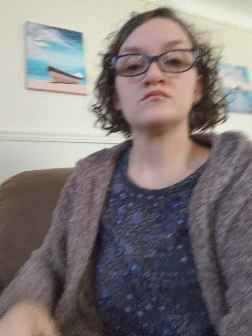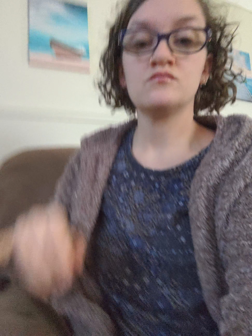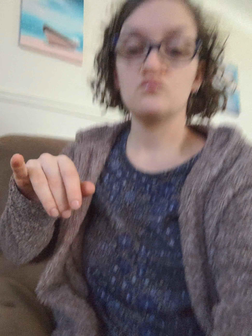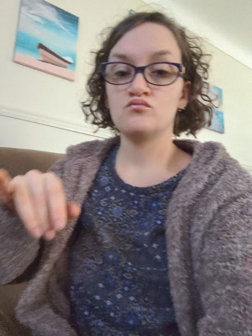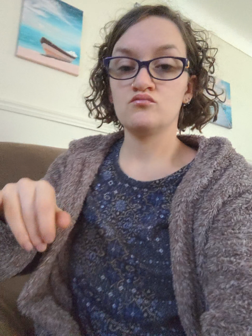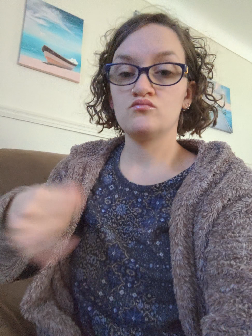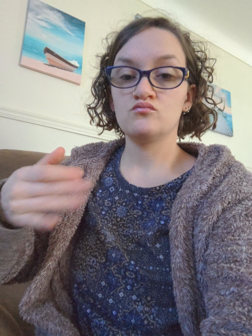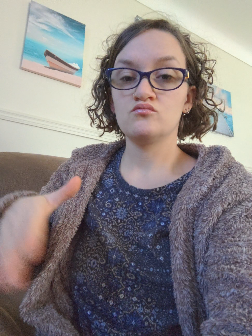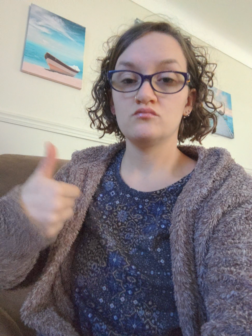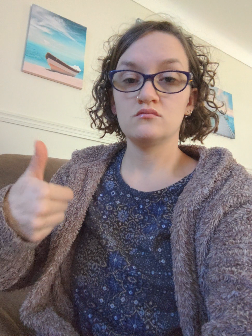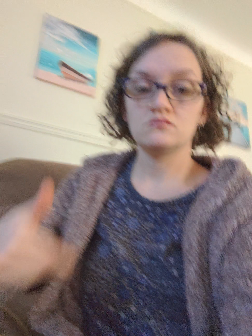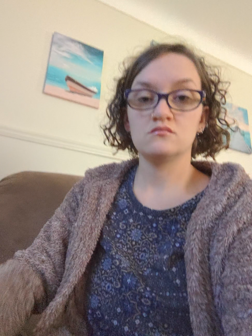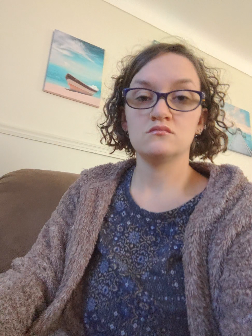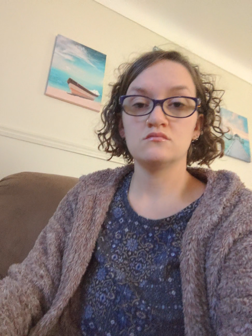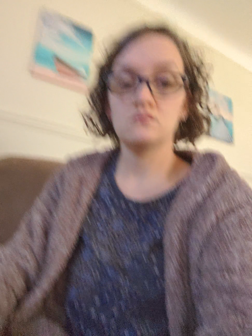jeans